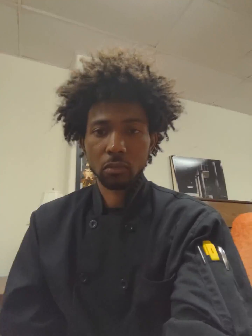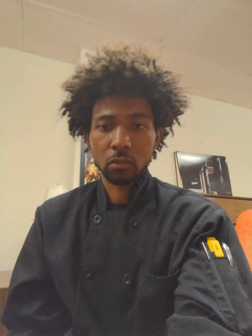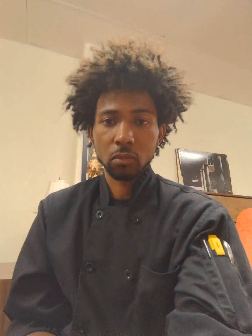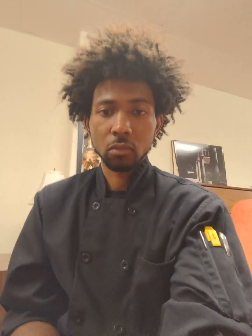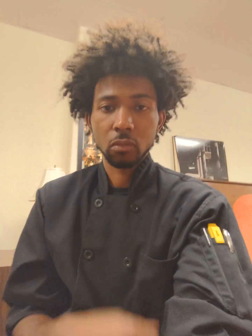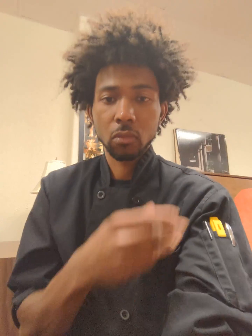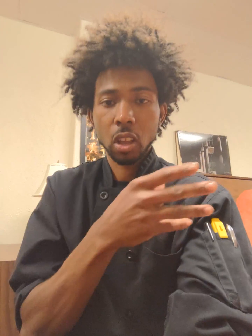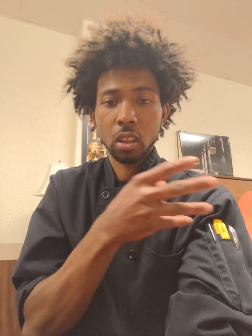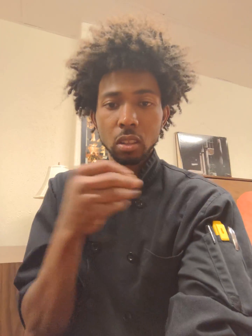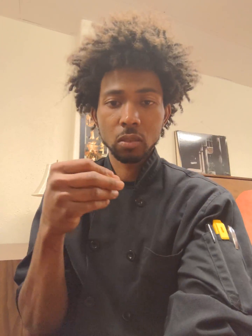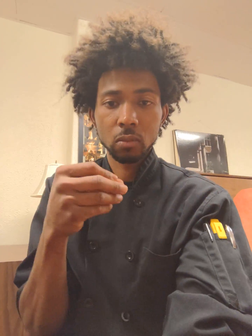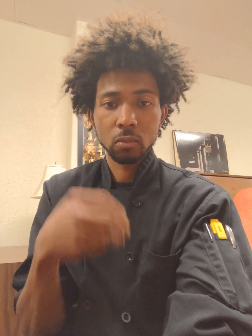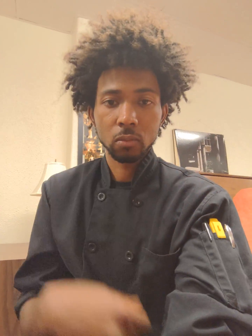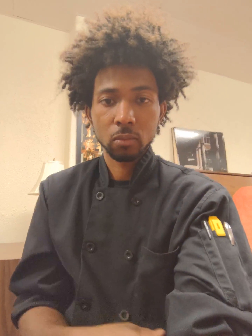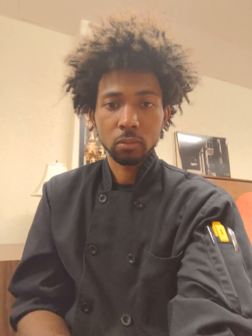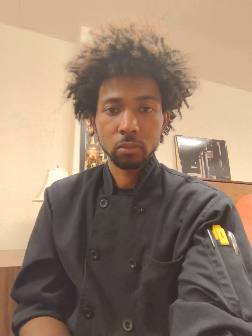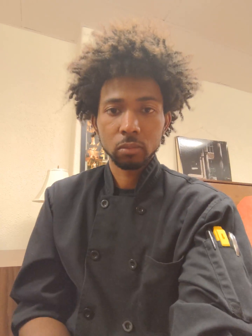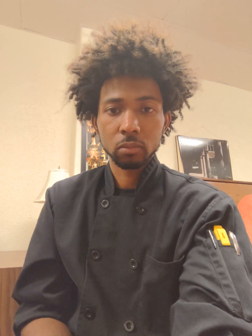and